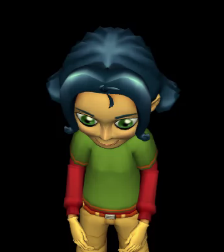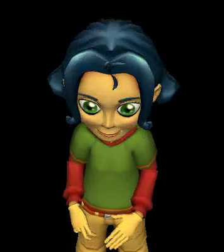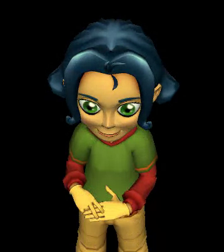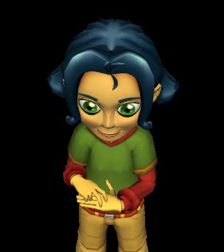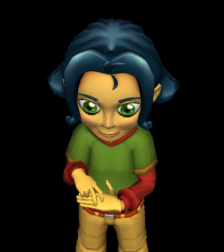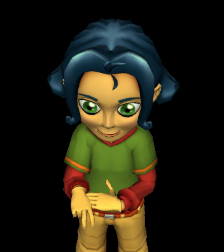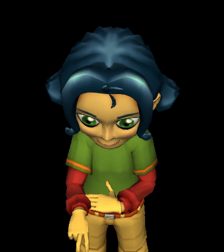يقفز